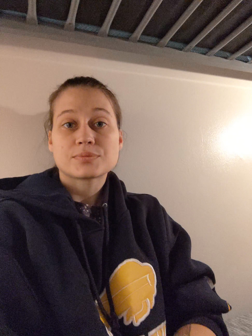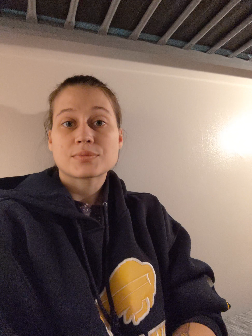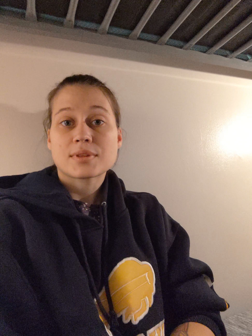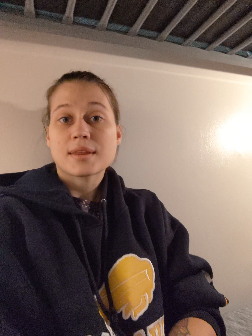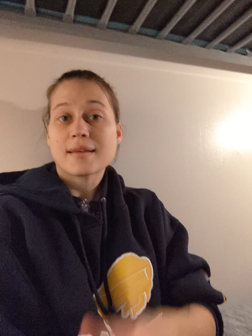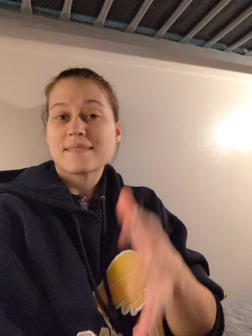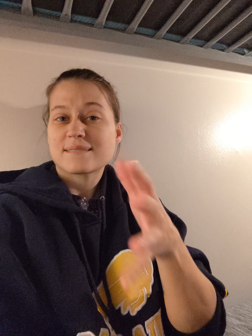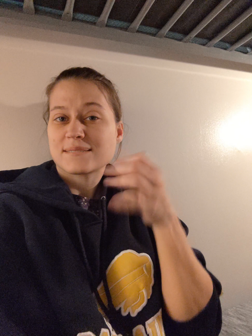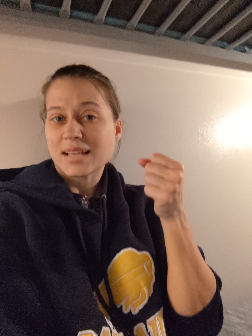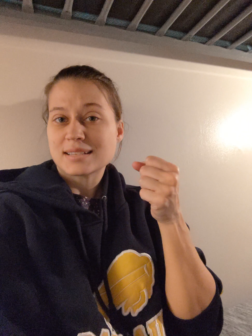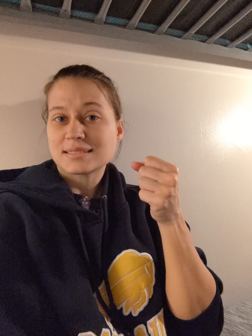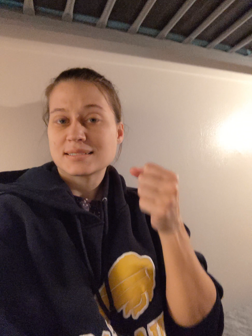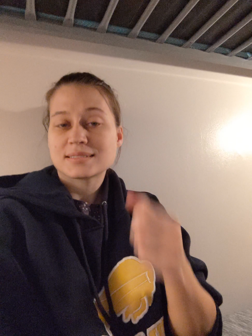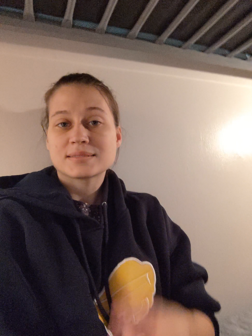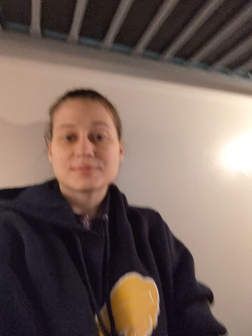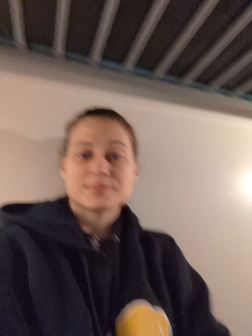fast